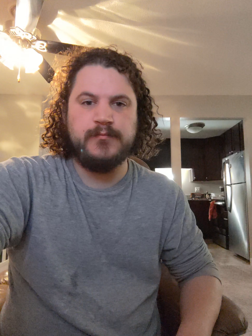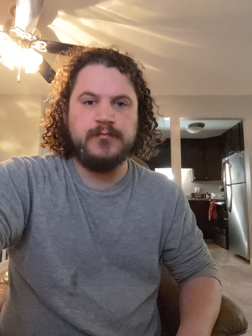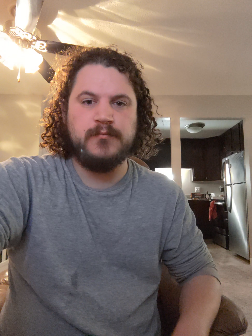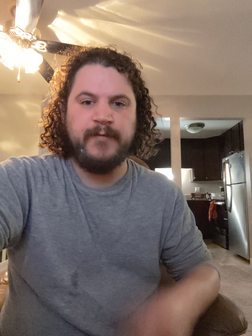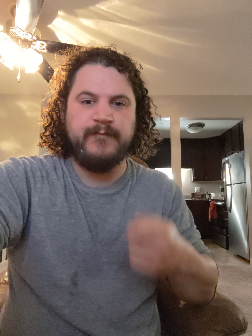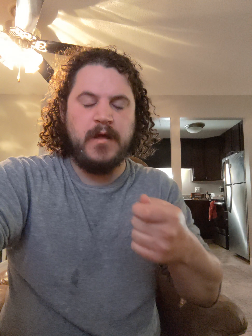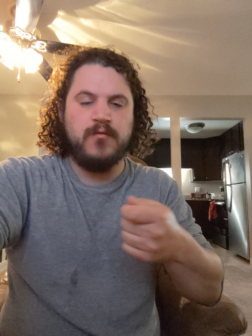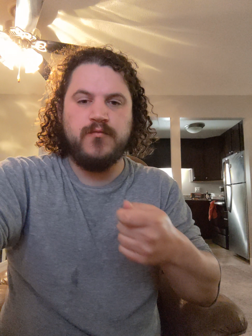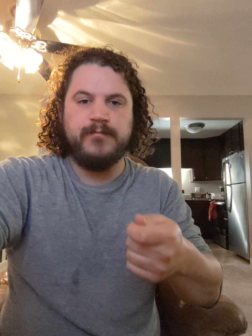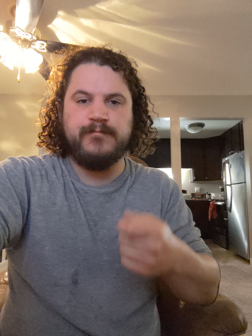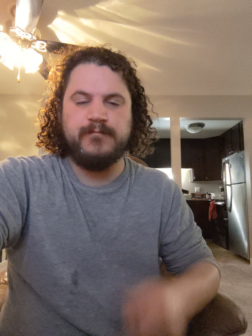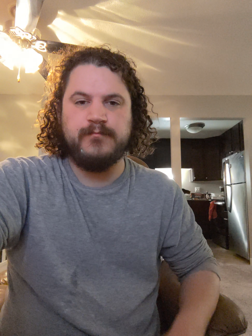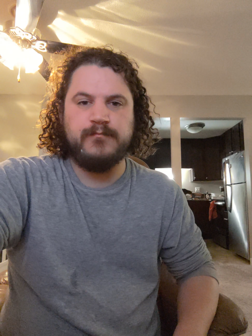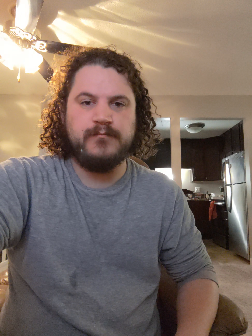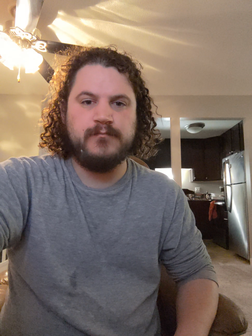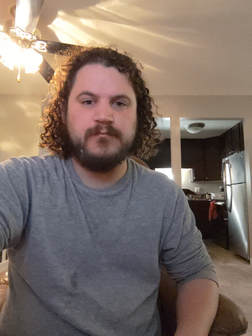vacuum